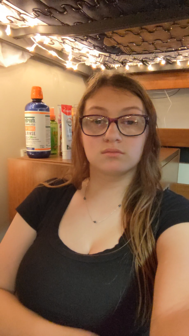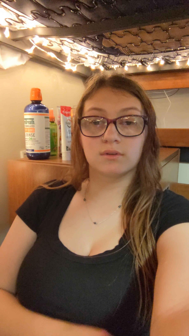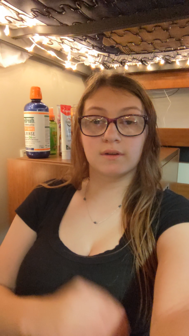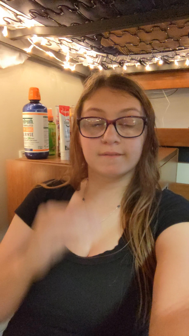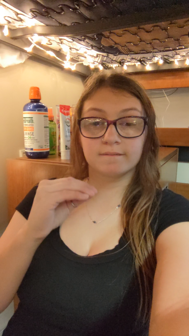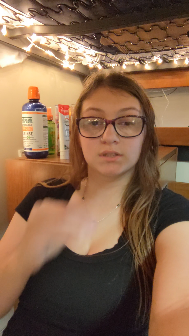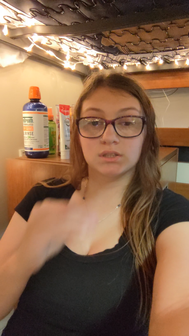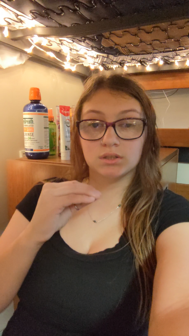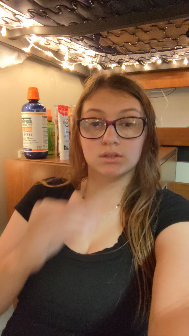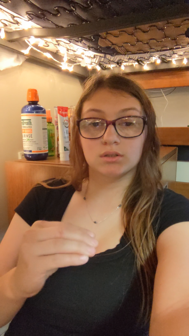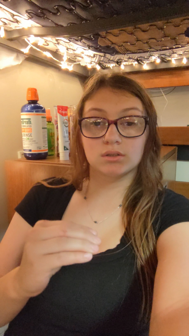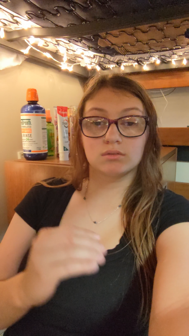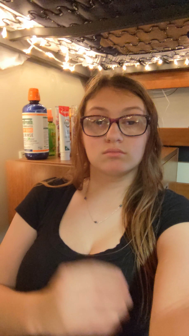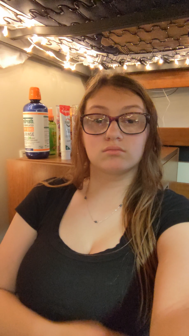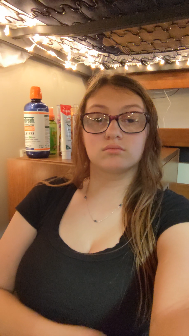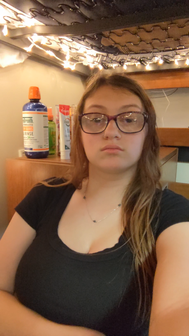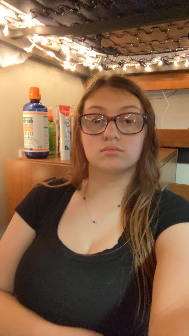fix